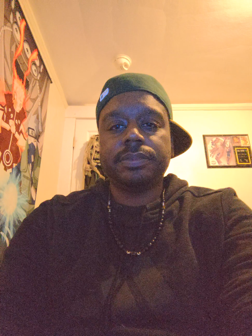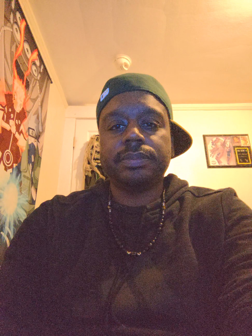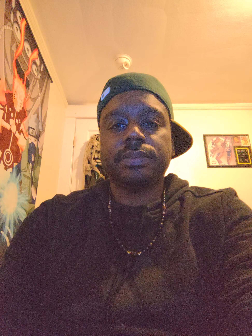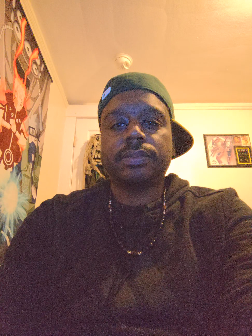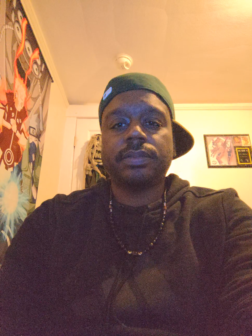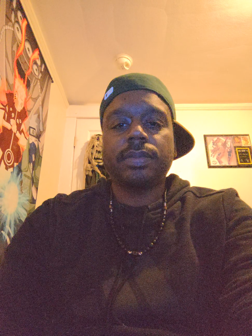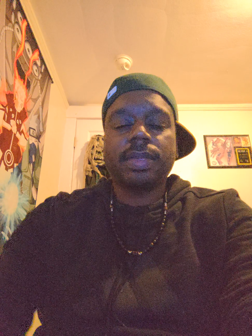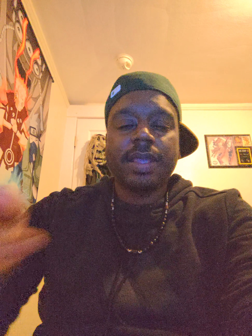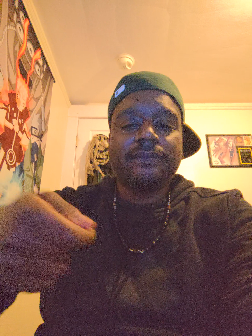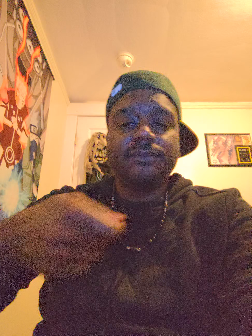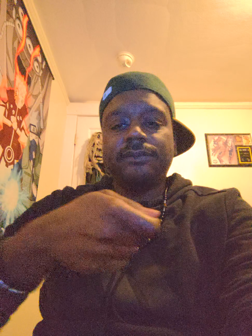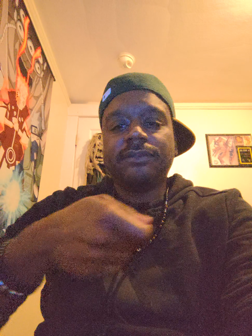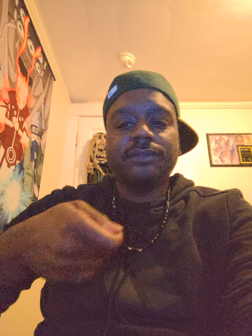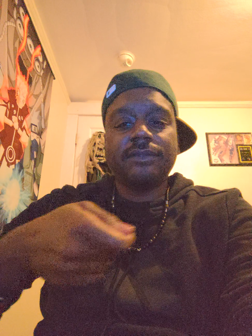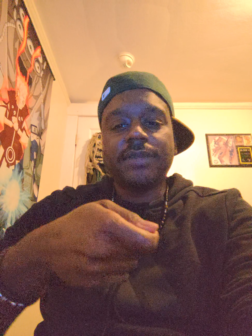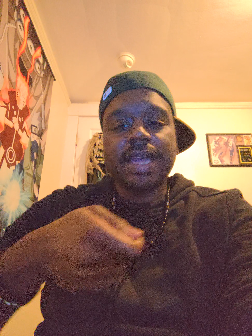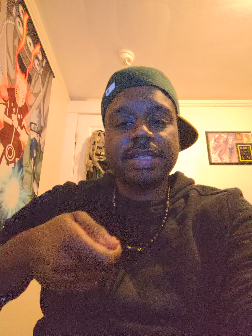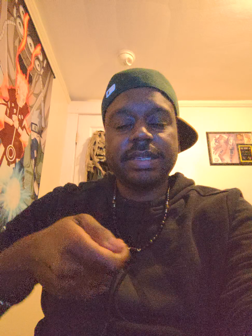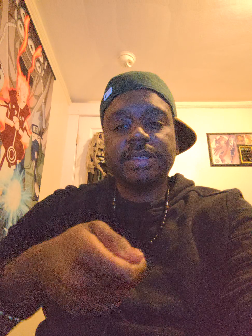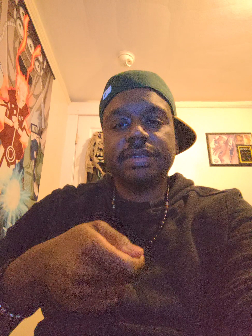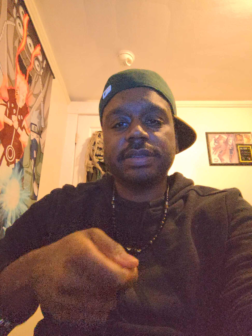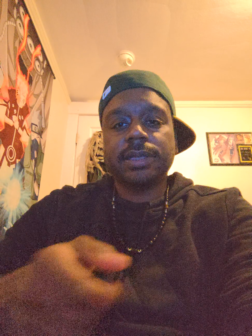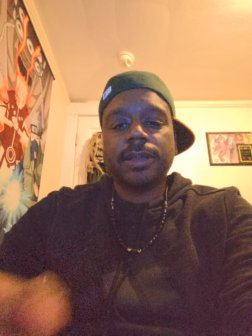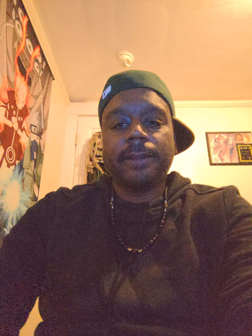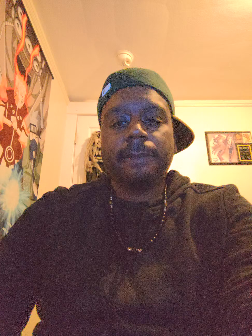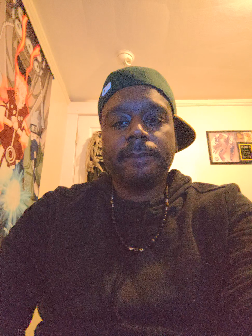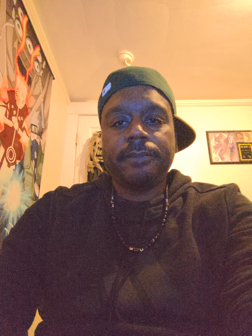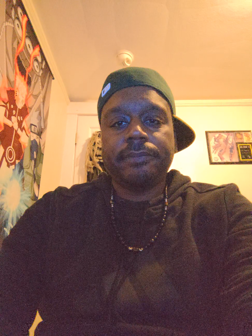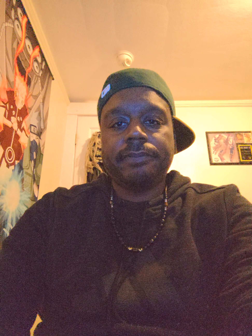vacuum